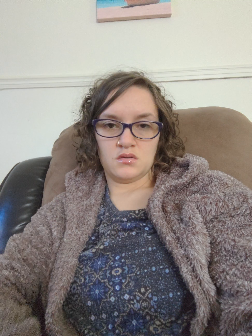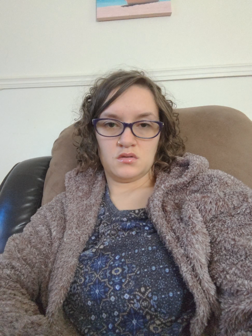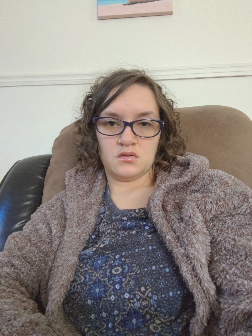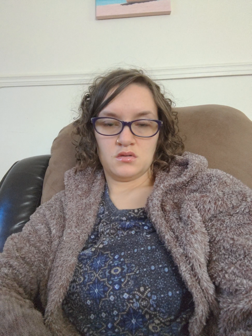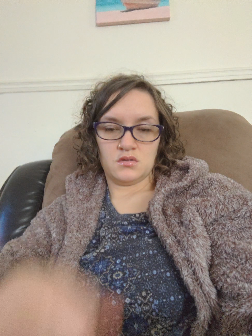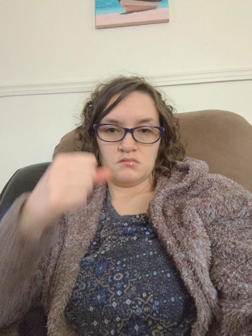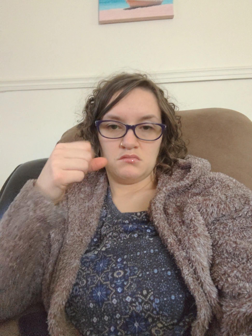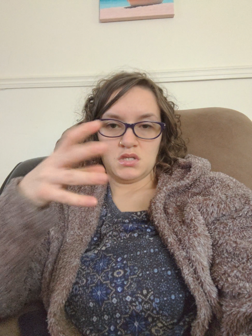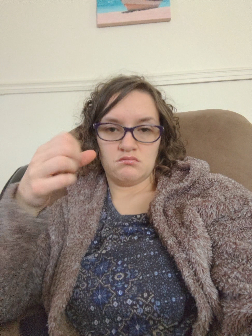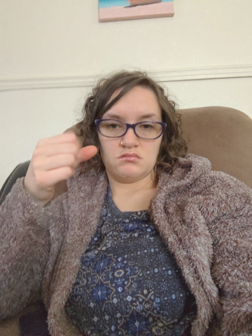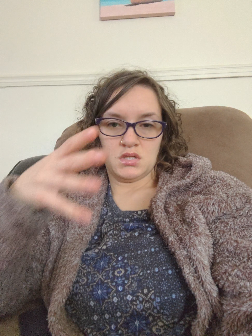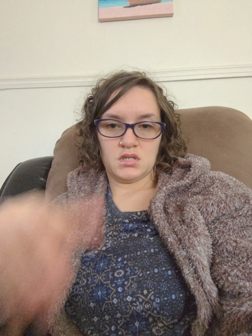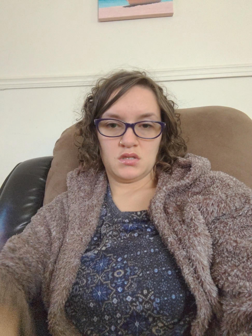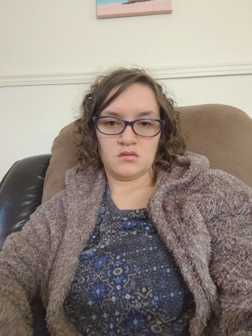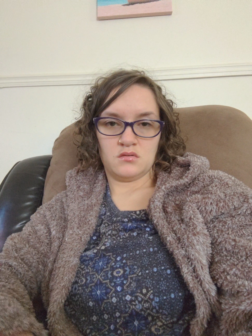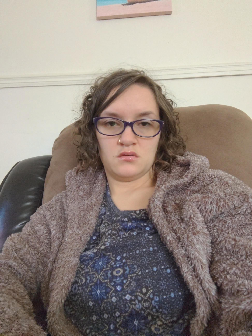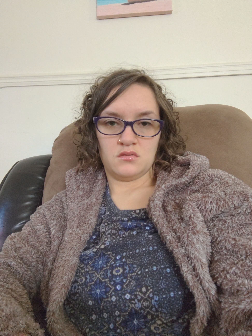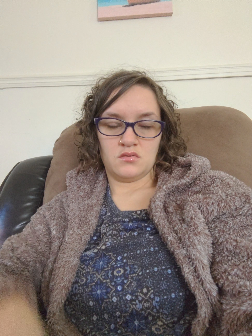many